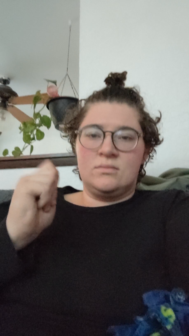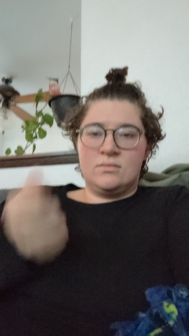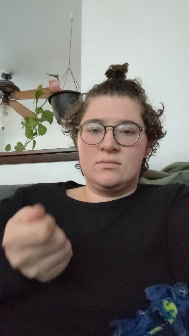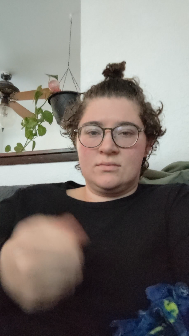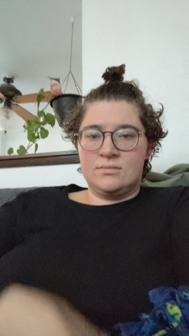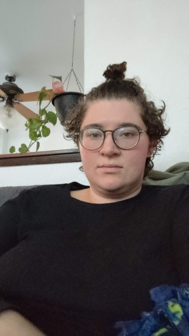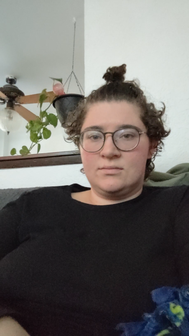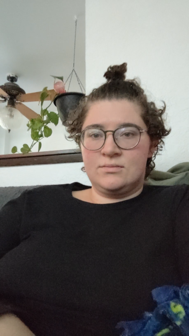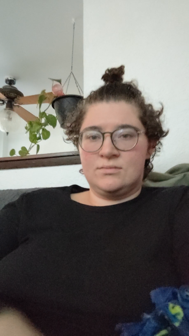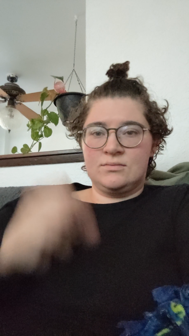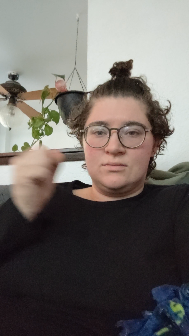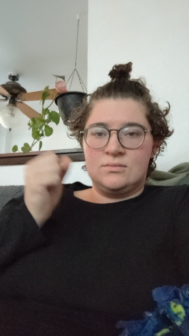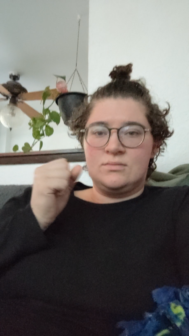cold